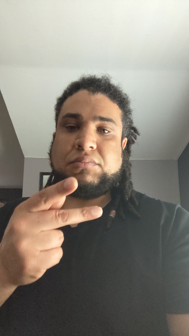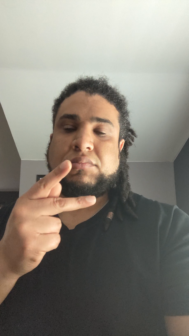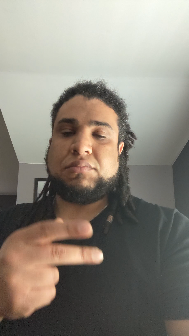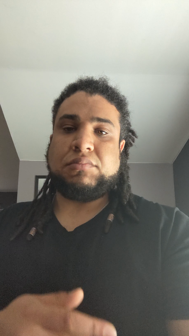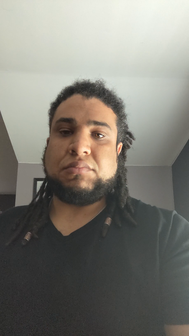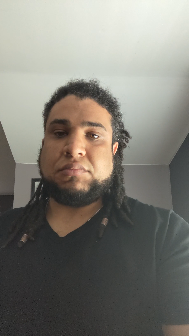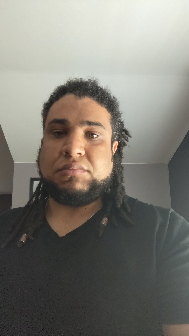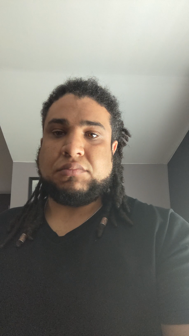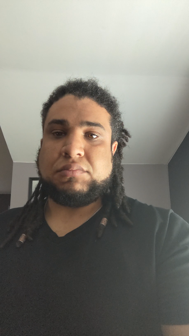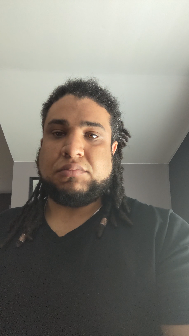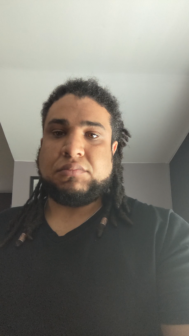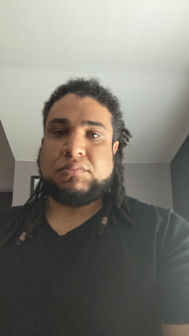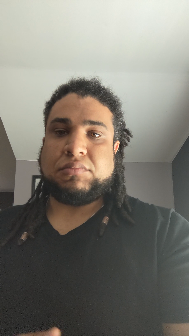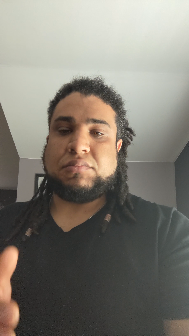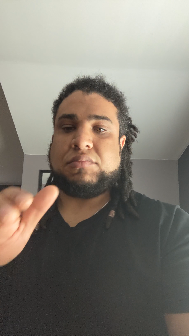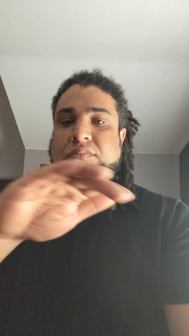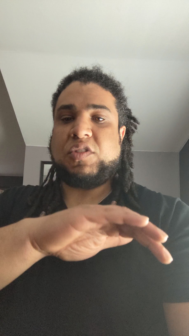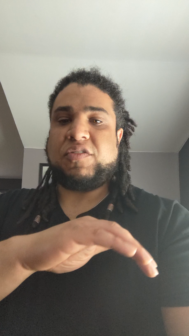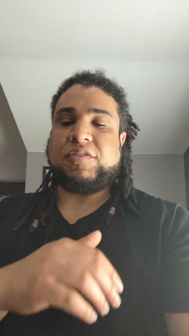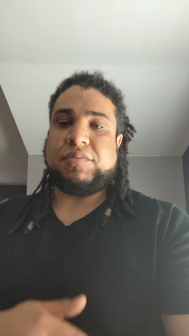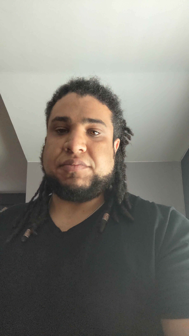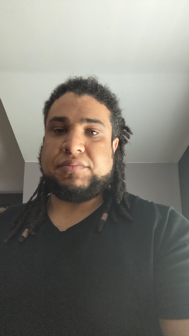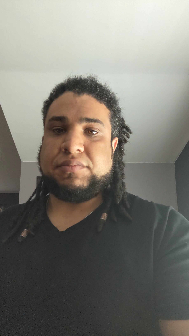cover